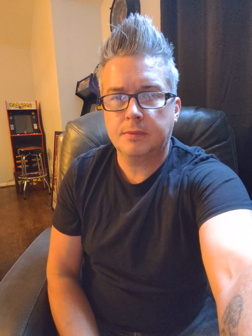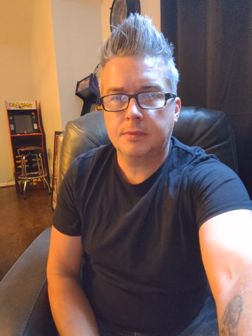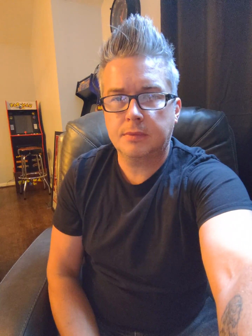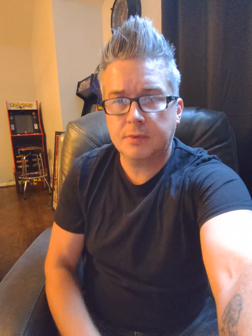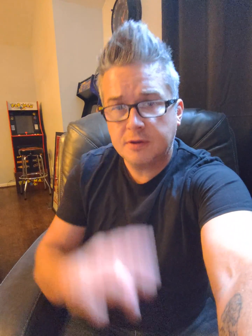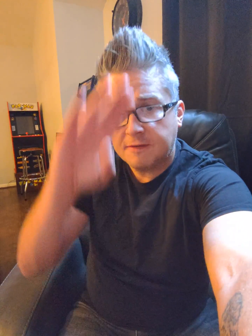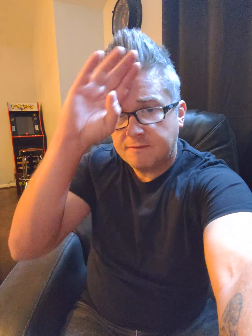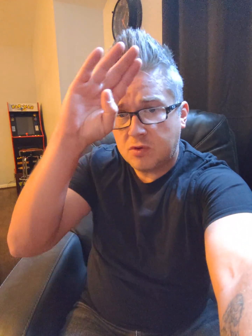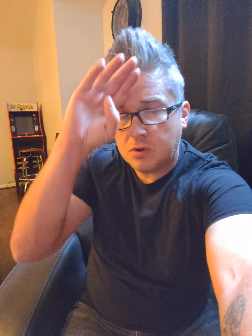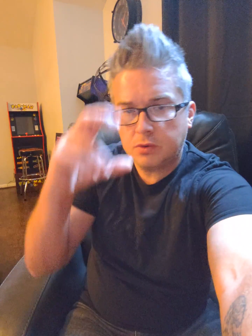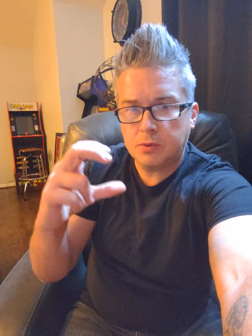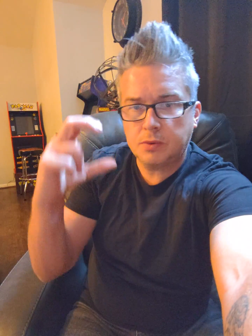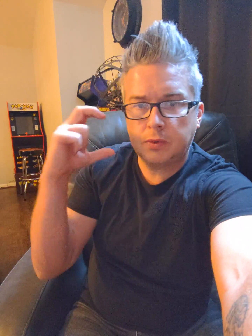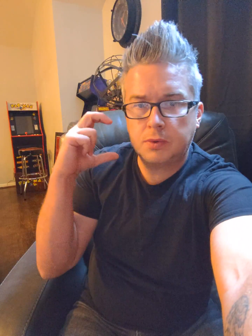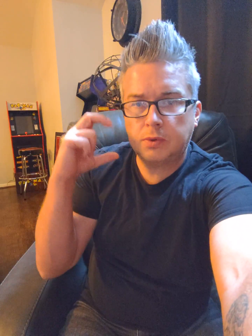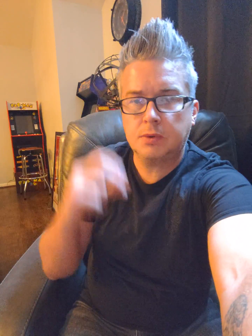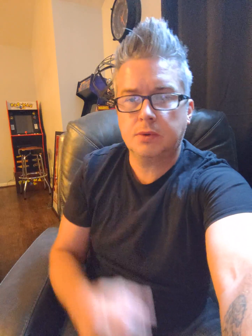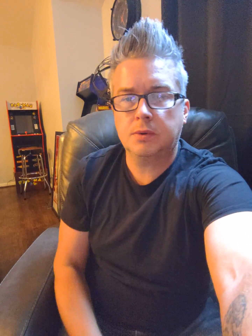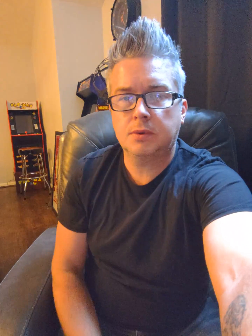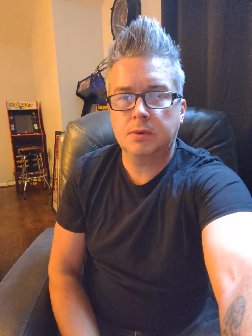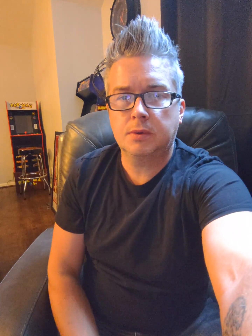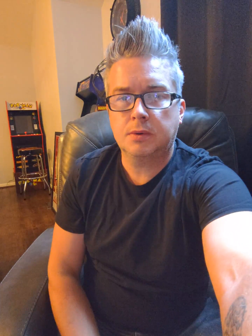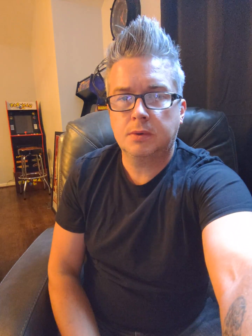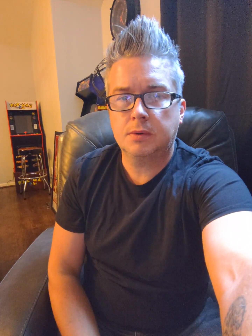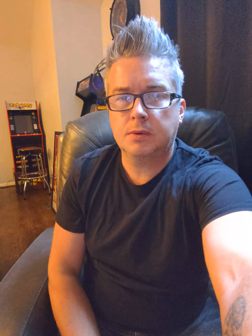fire truck